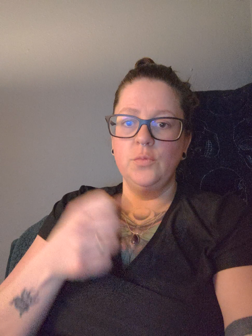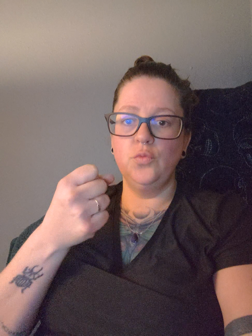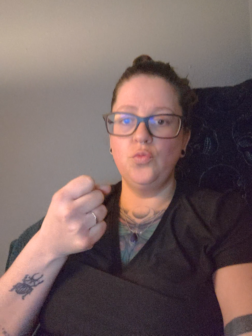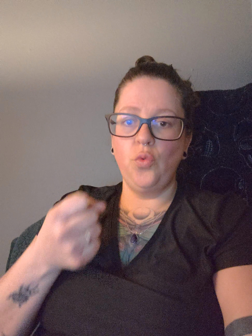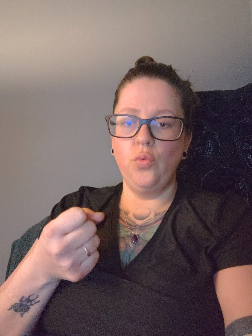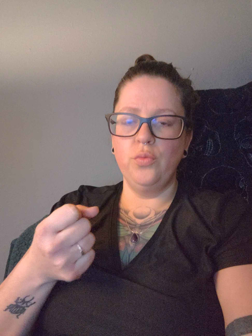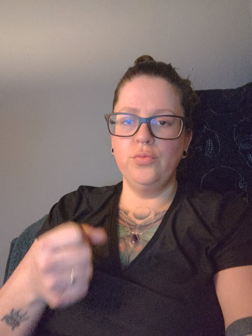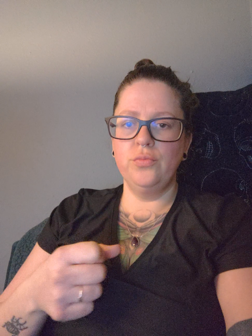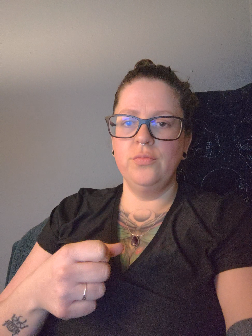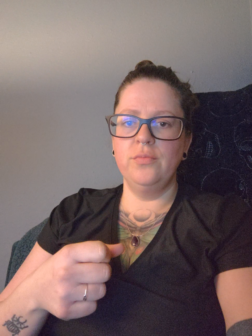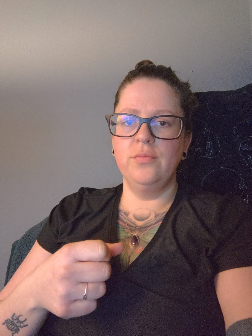drawer